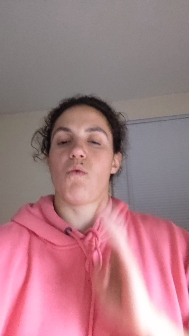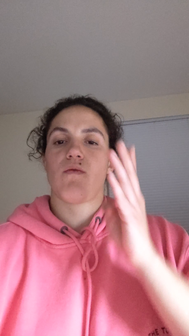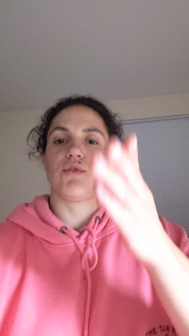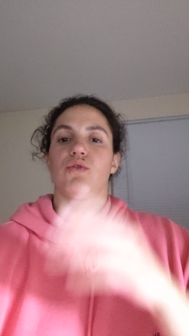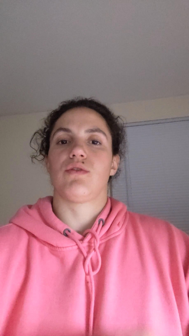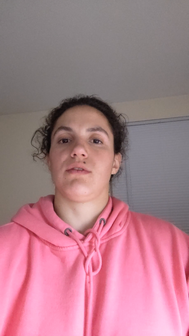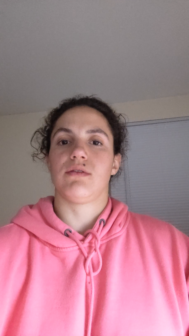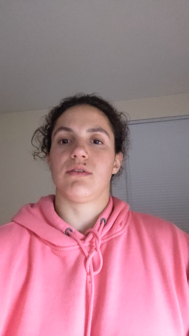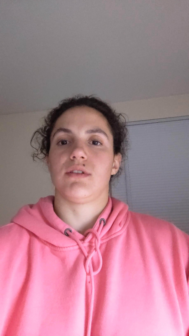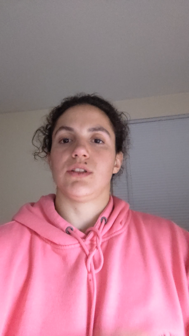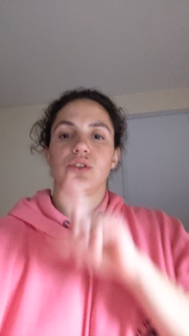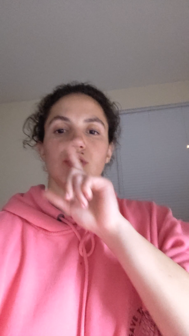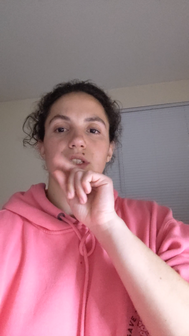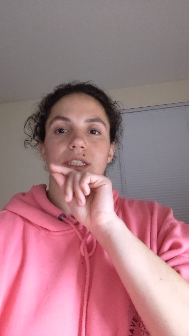chicken